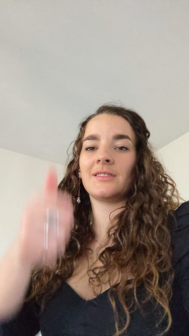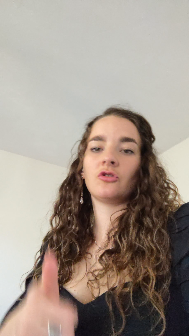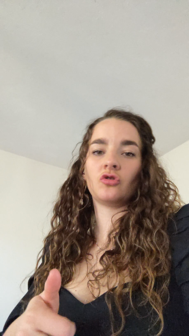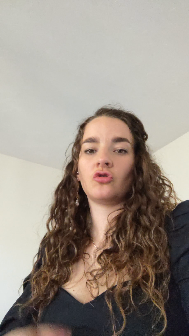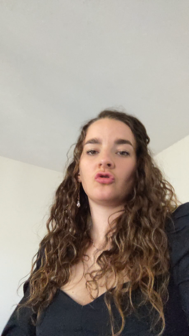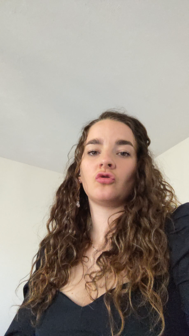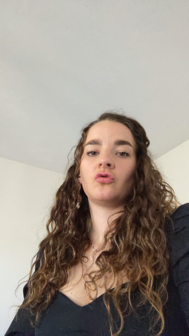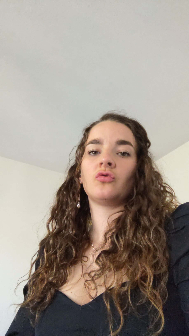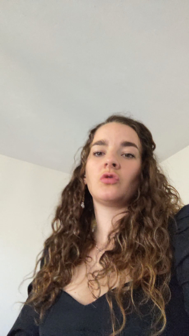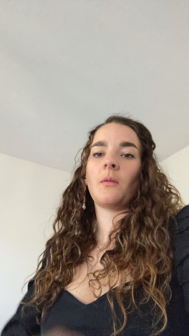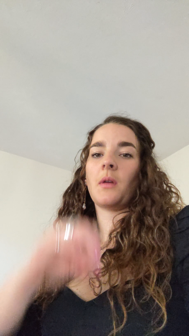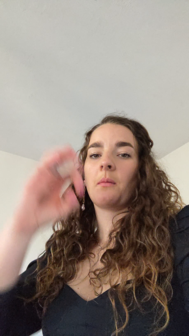bubbles